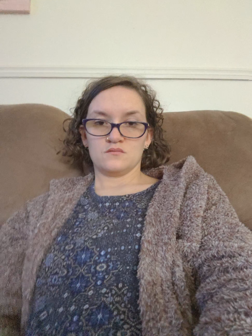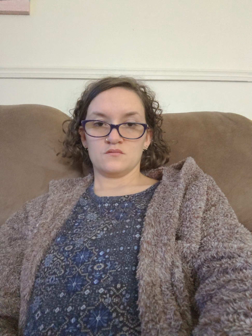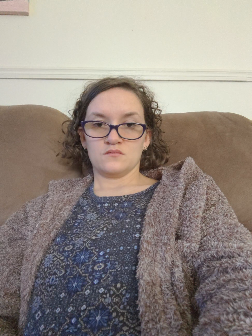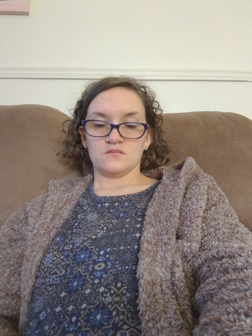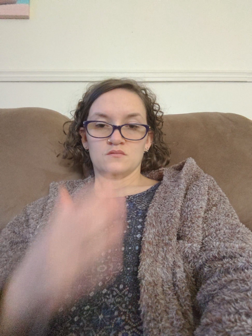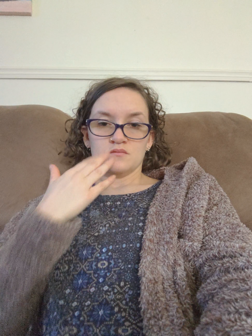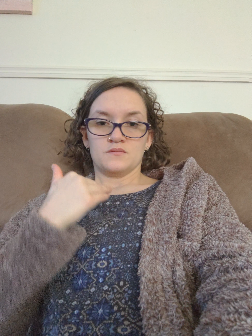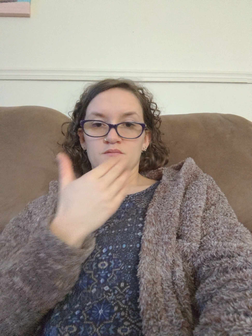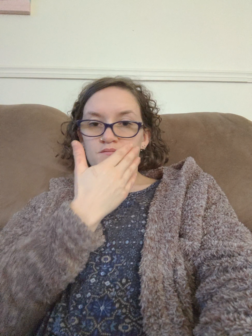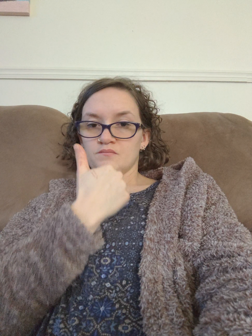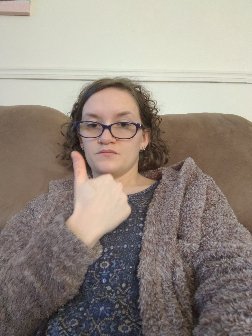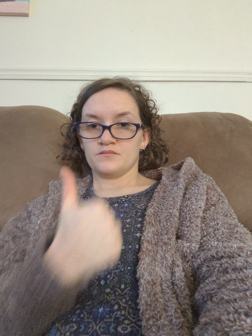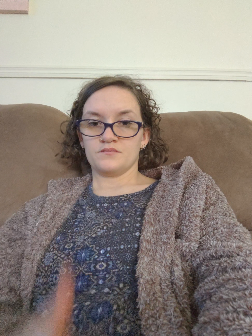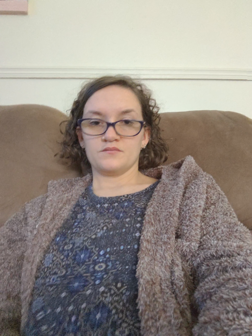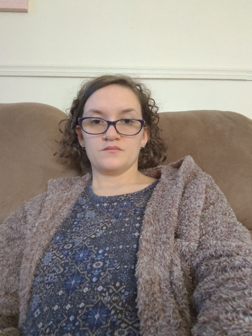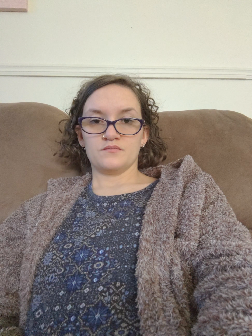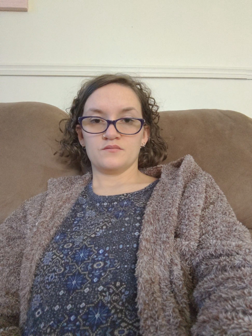napkin